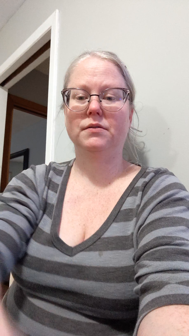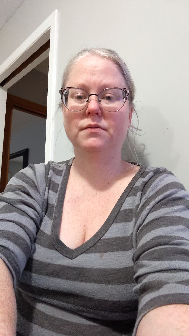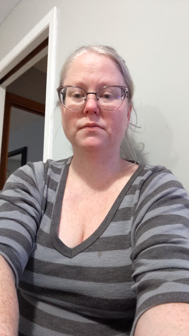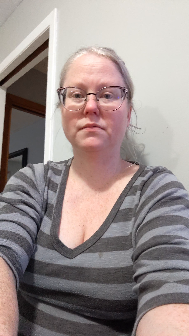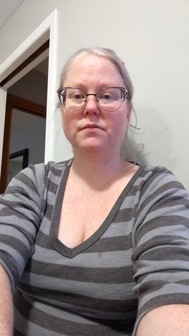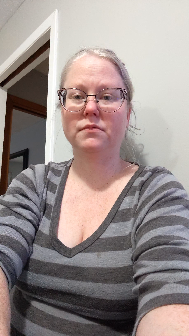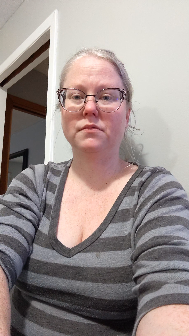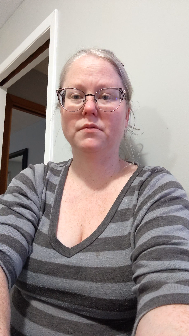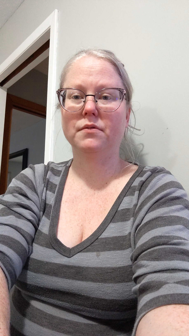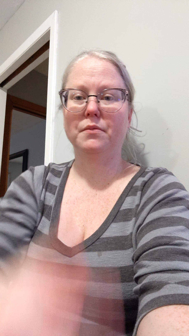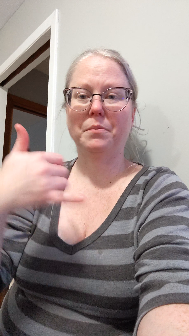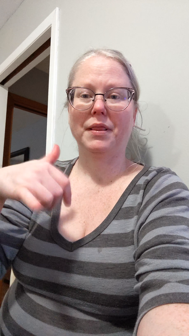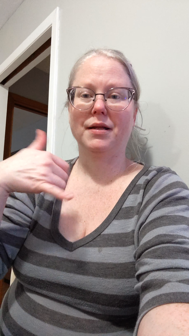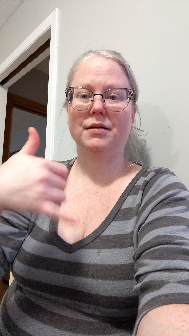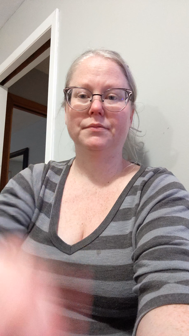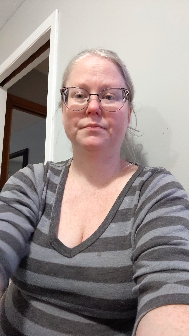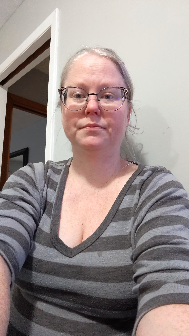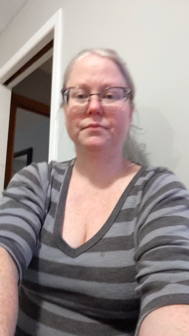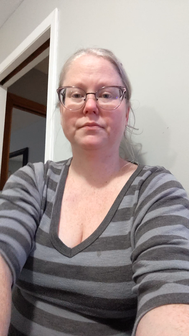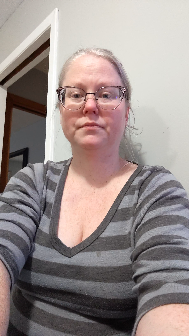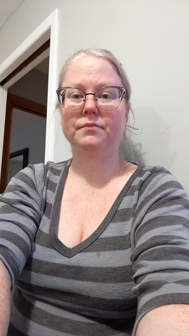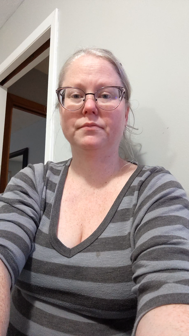play